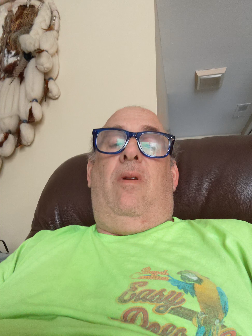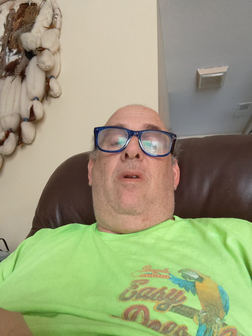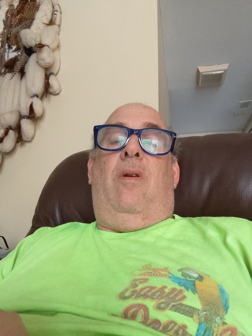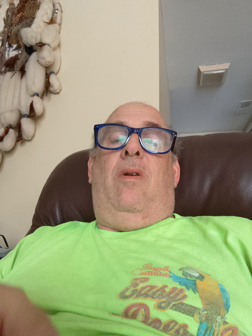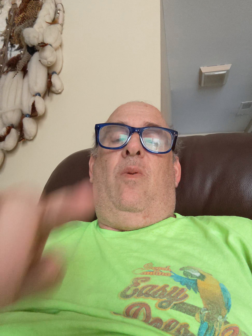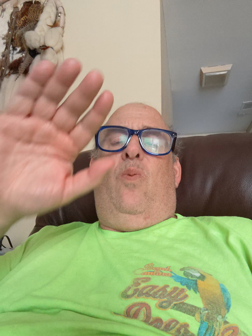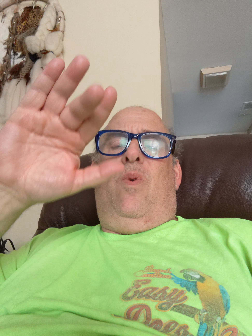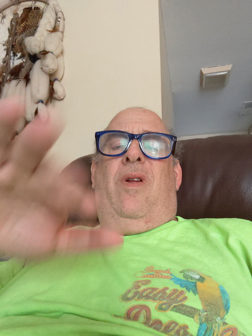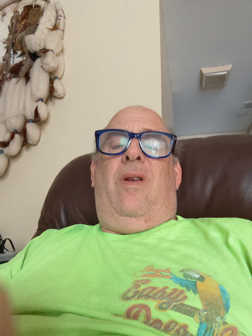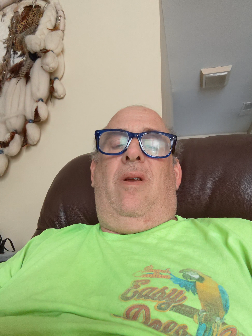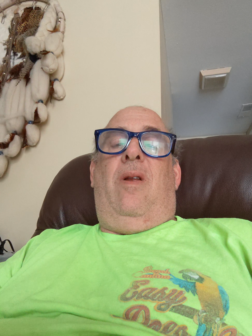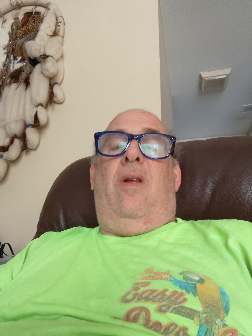rain